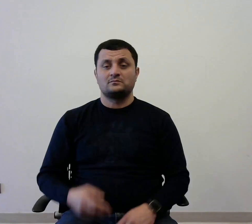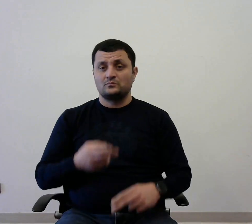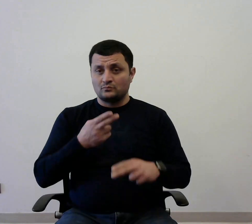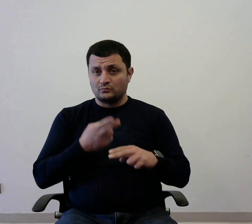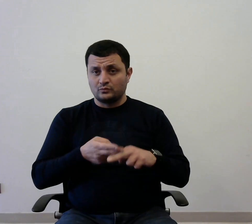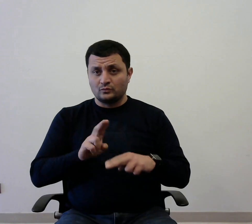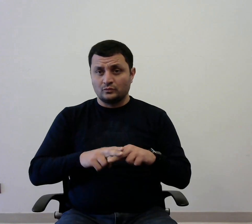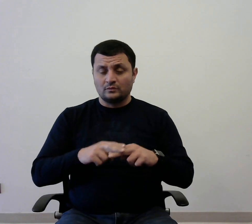bu